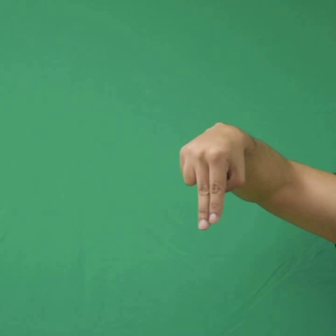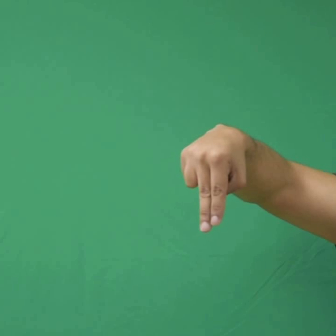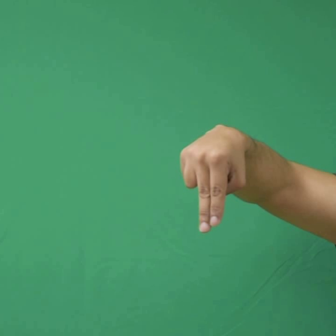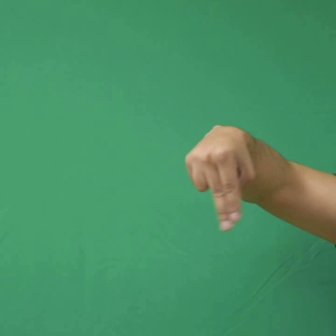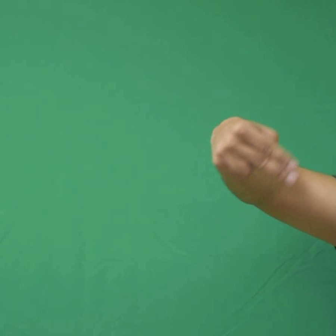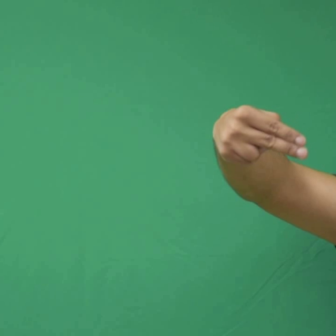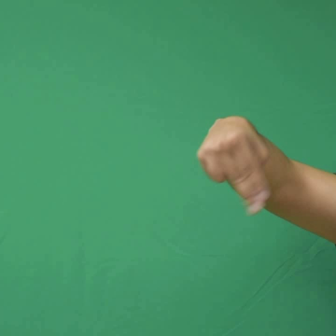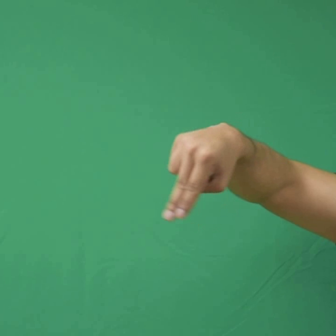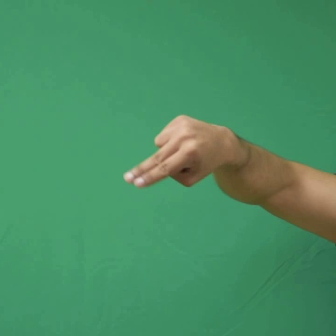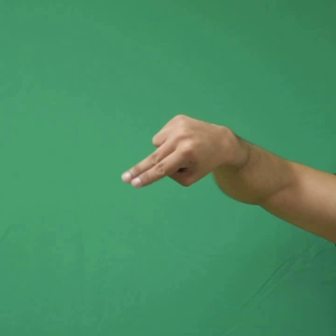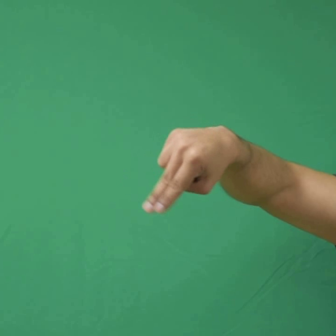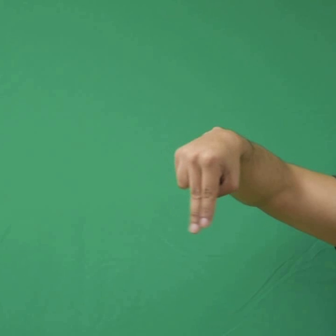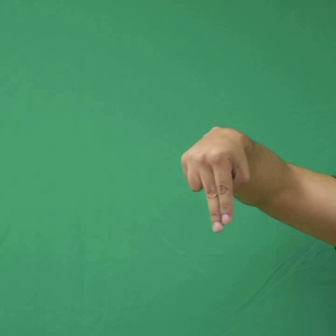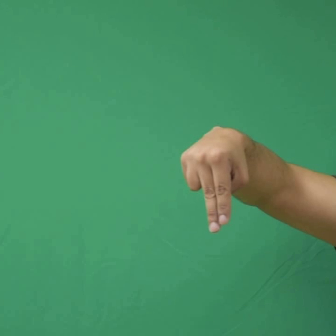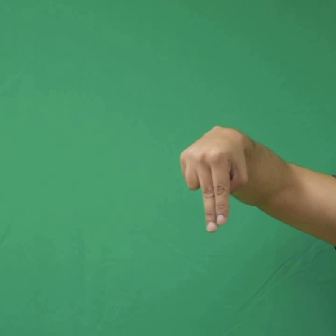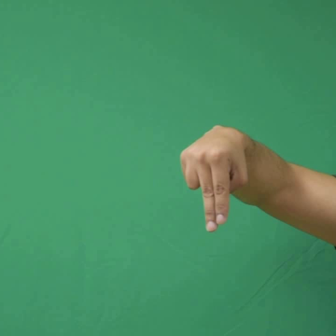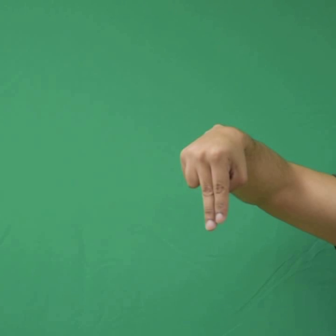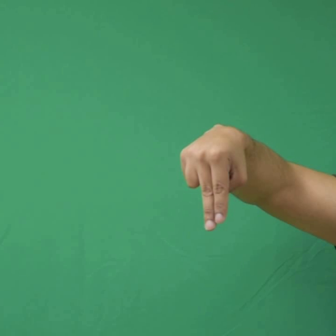Ñ